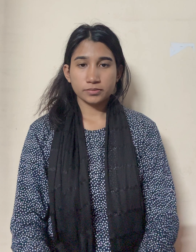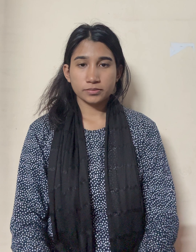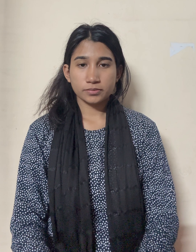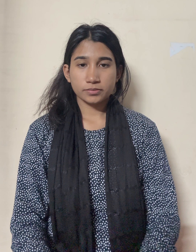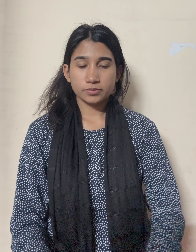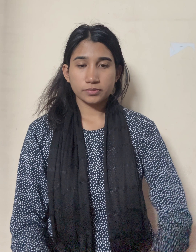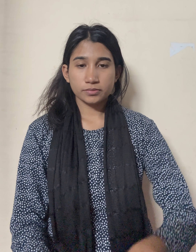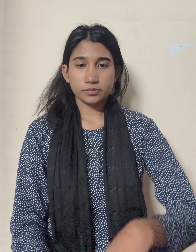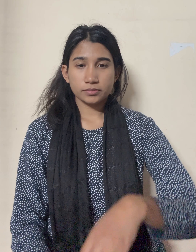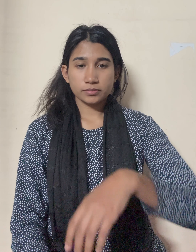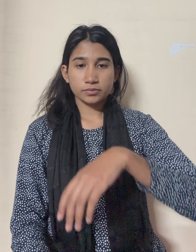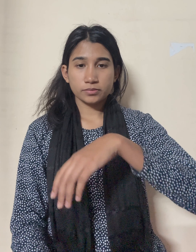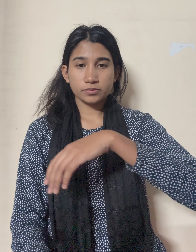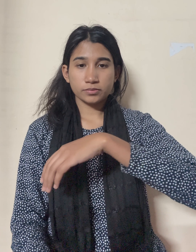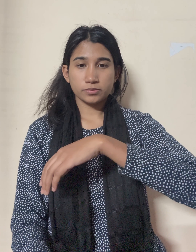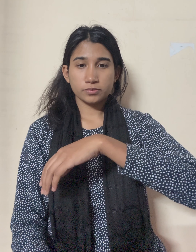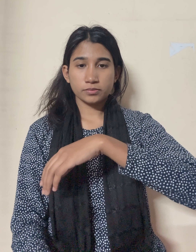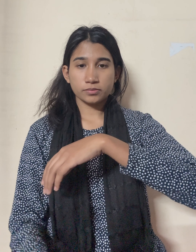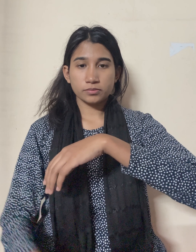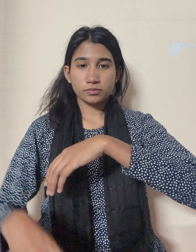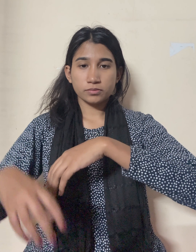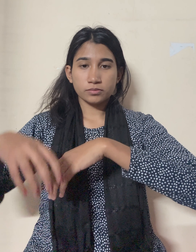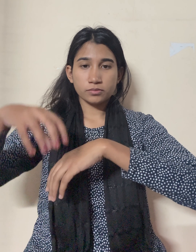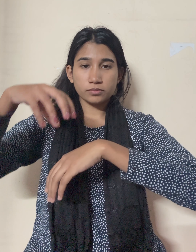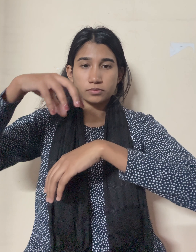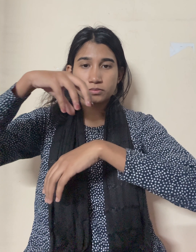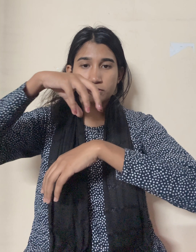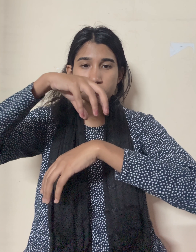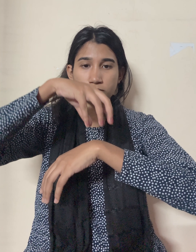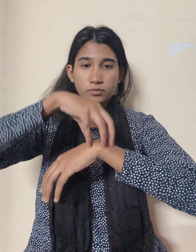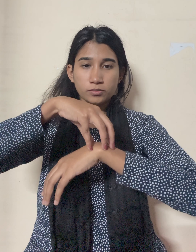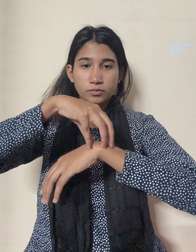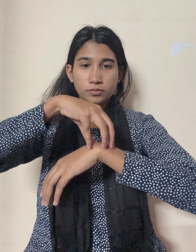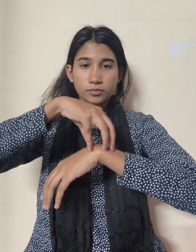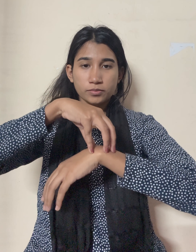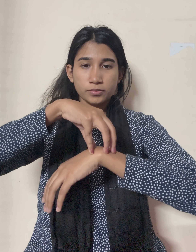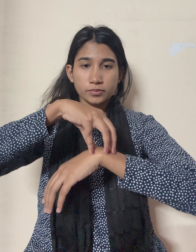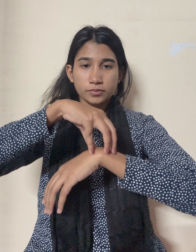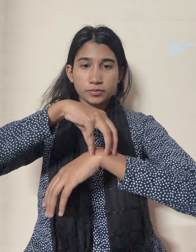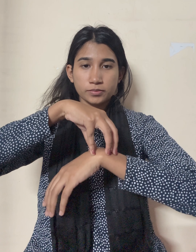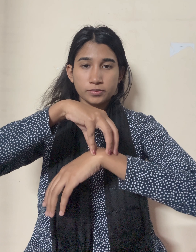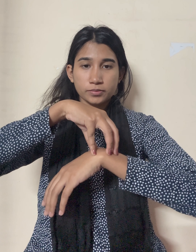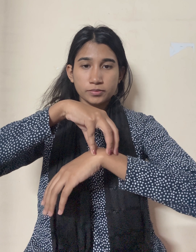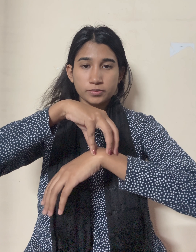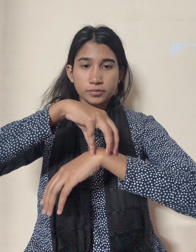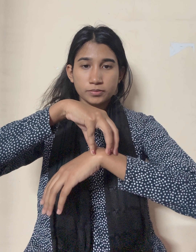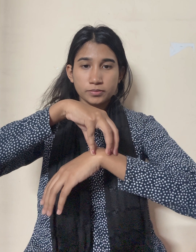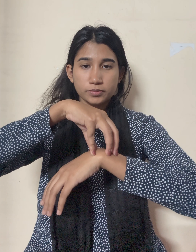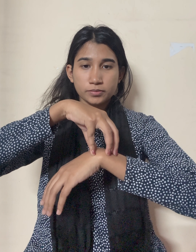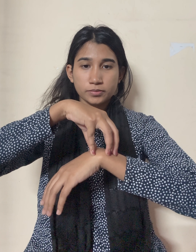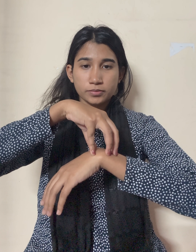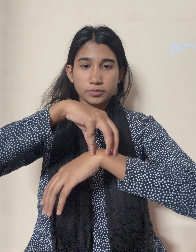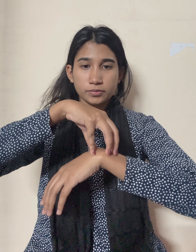ঘড়ি